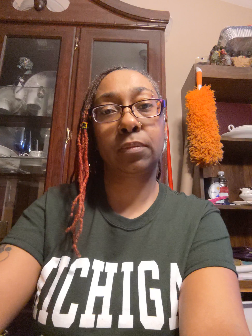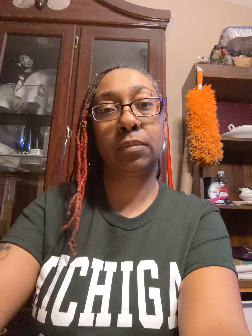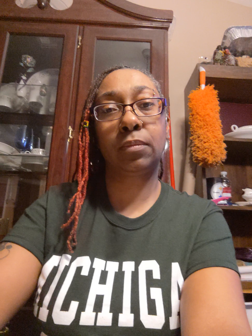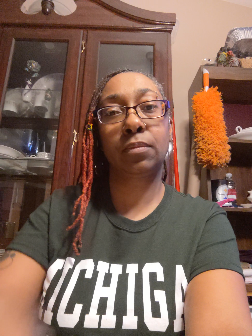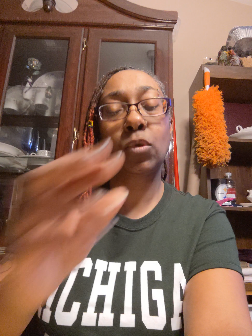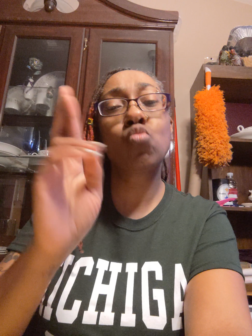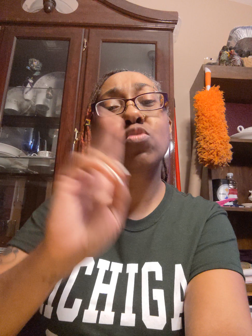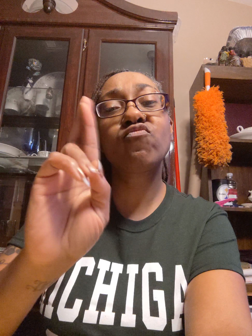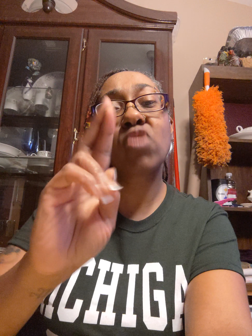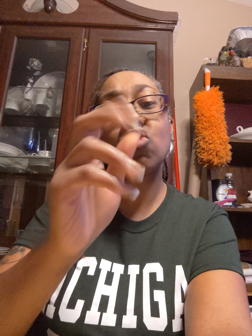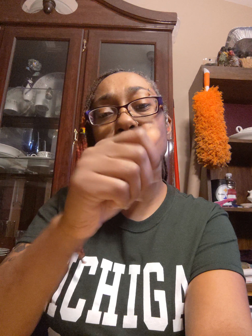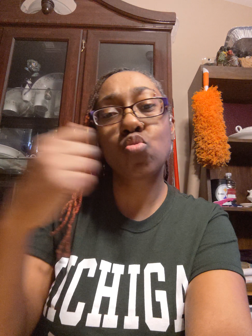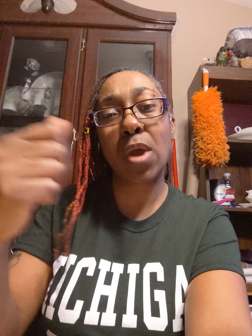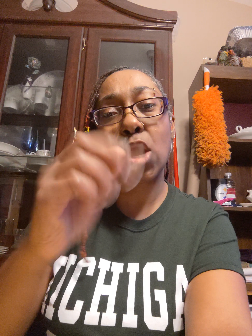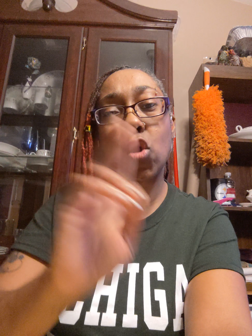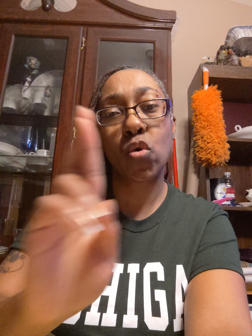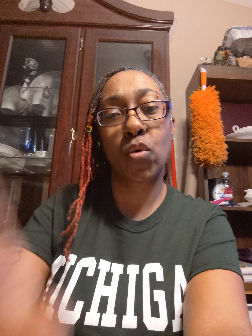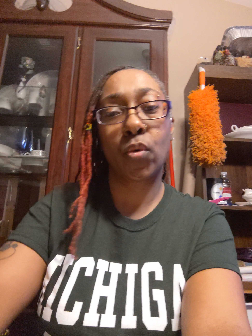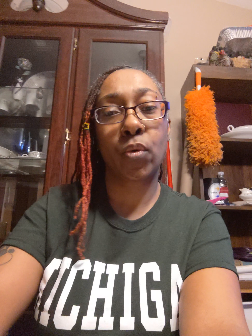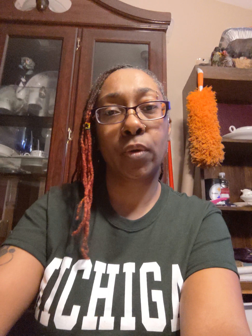refrigerator